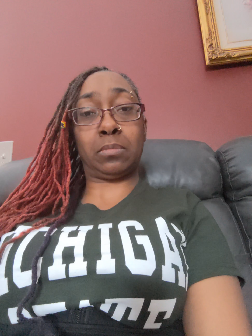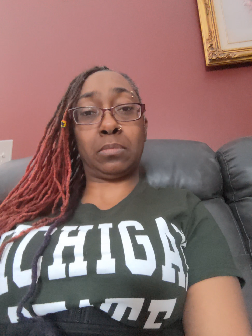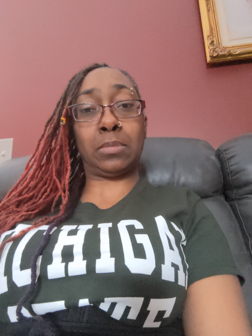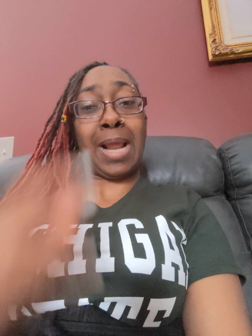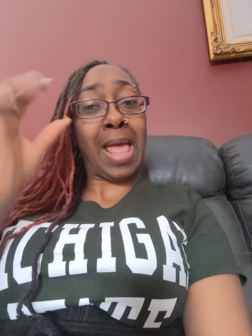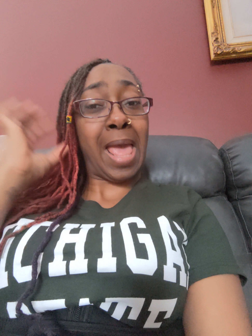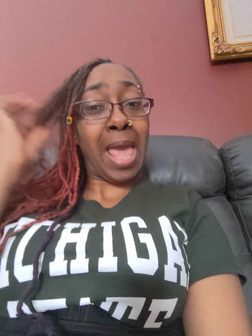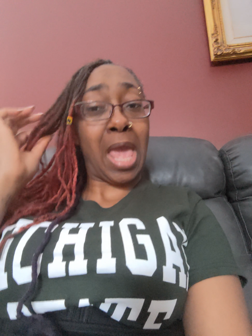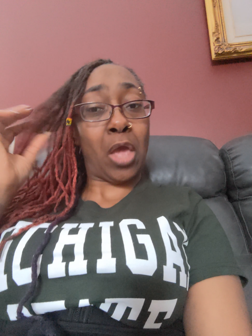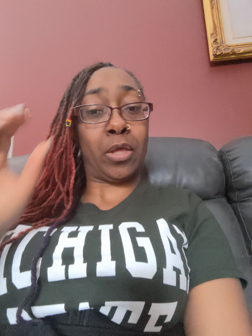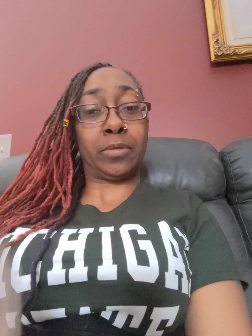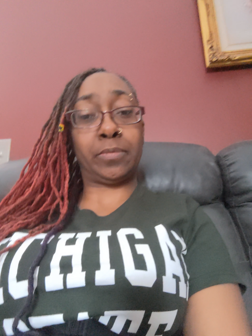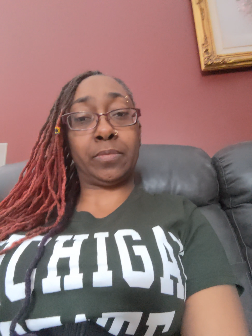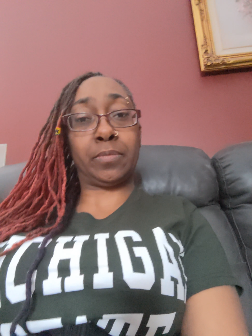hair